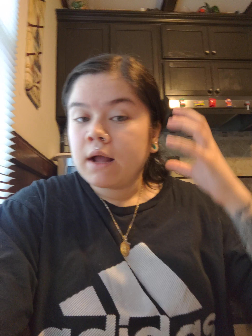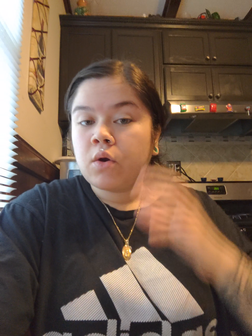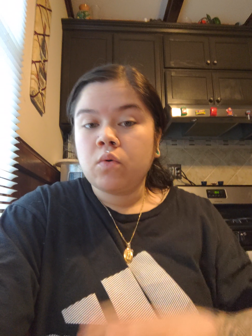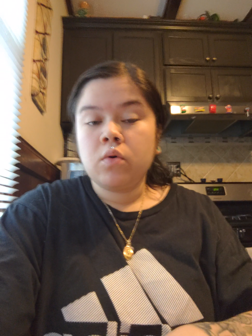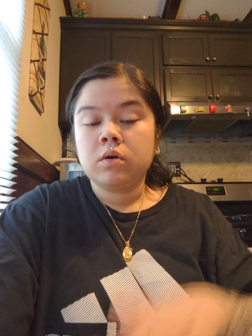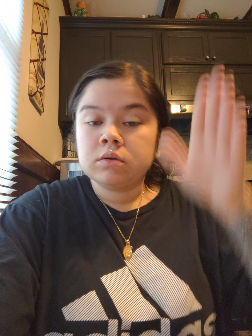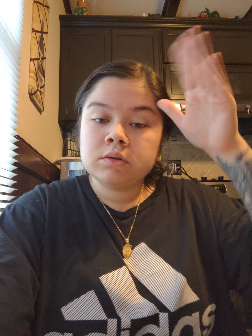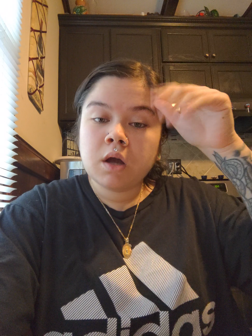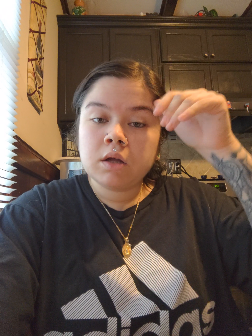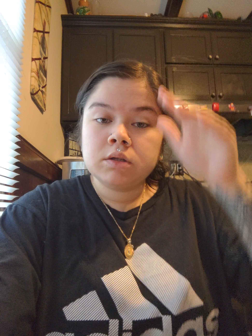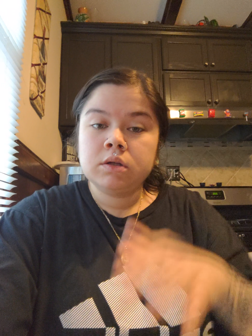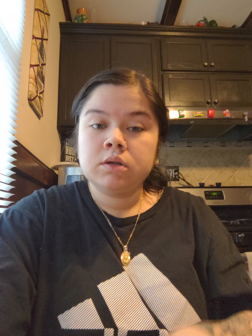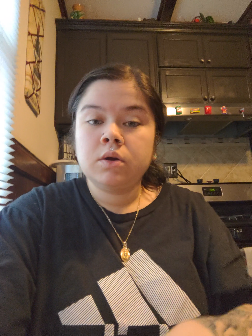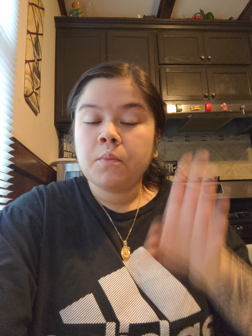donkey